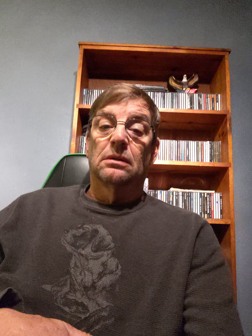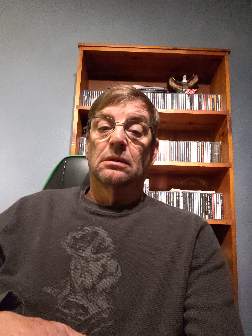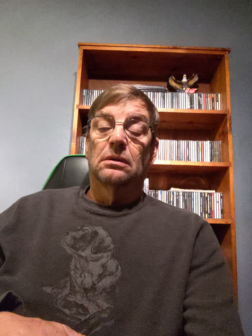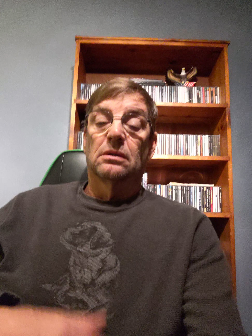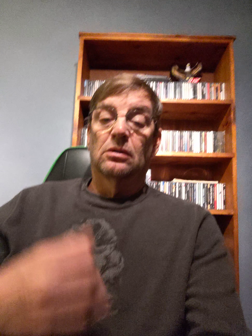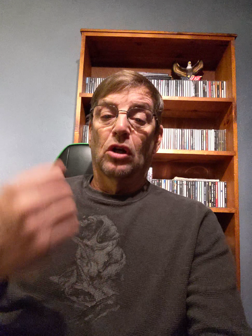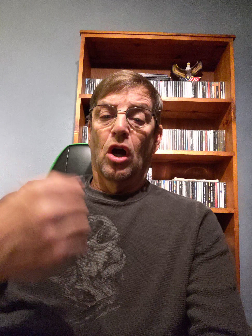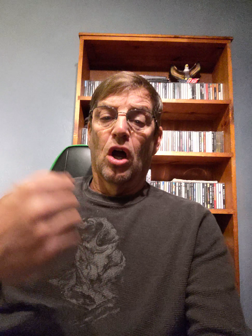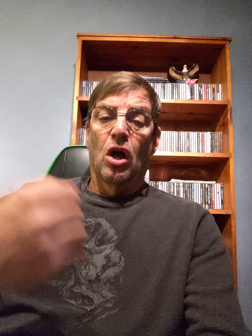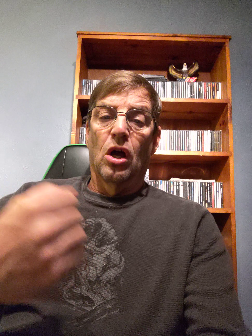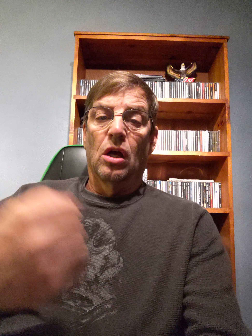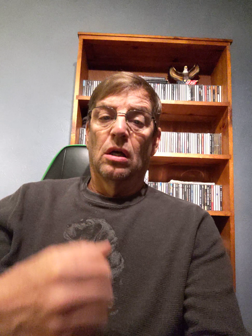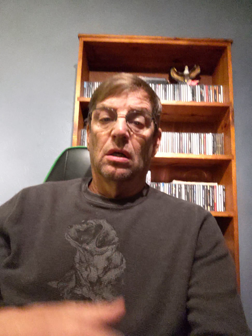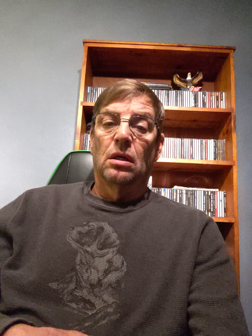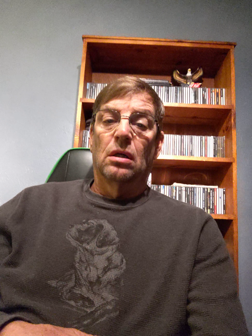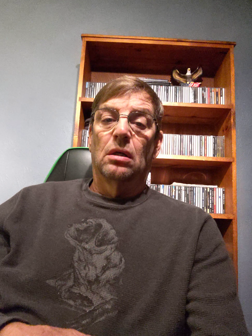car